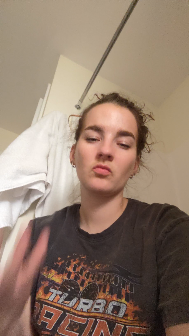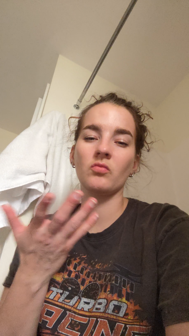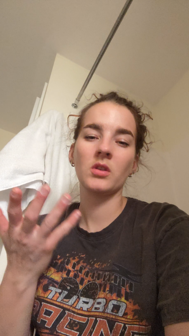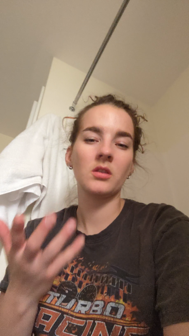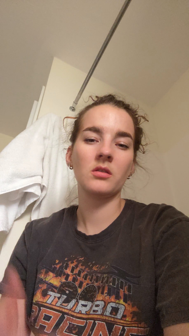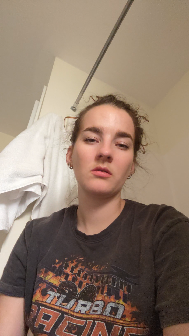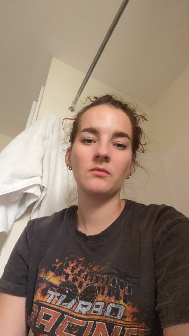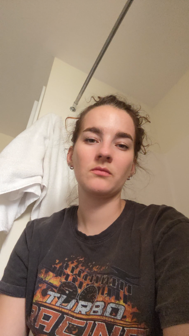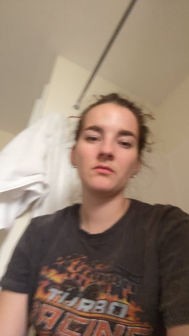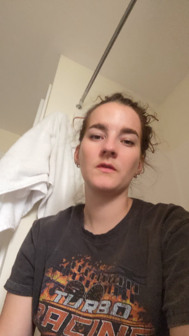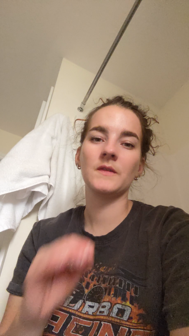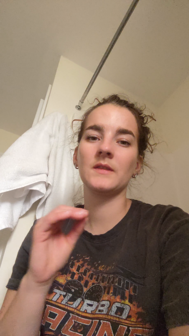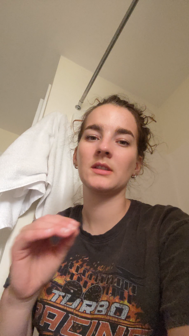fix